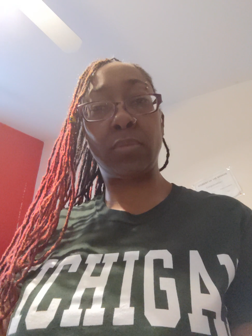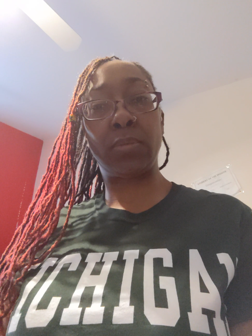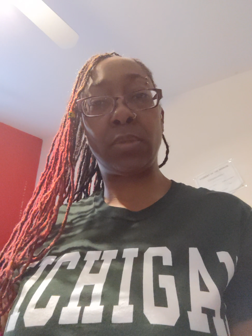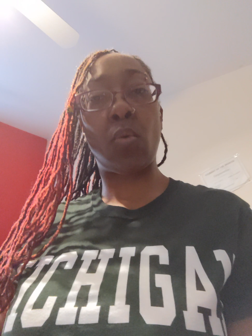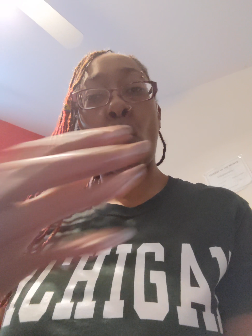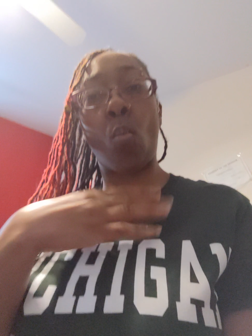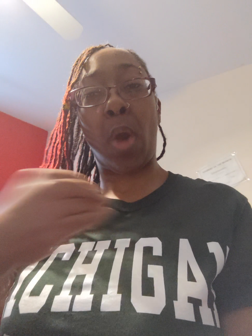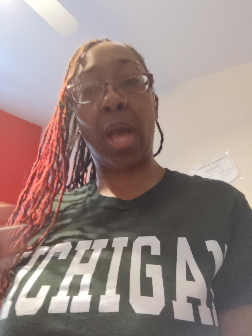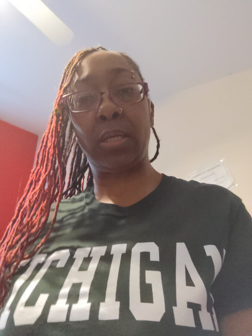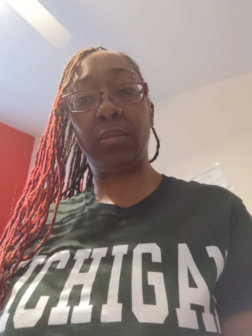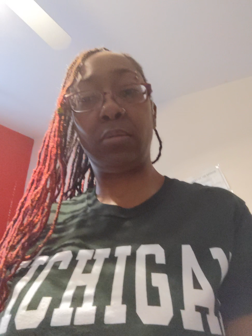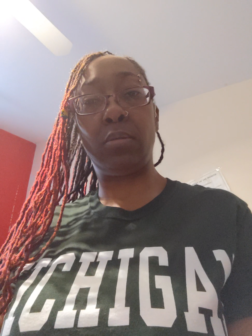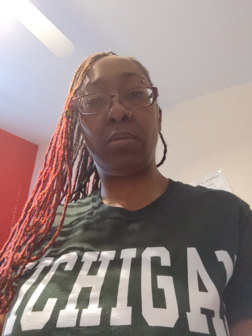white